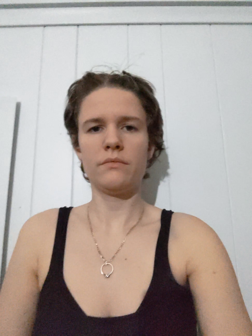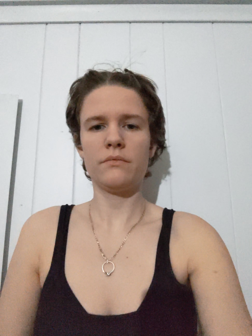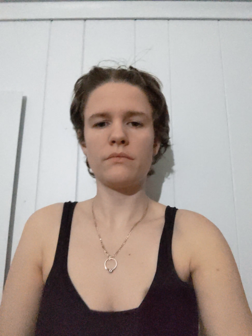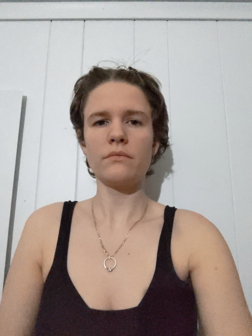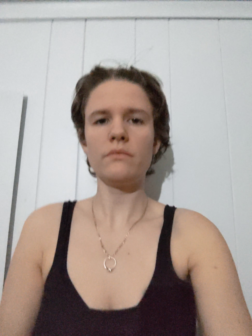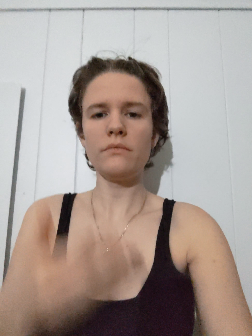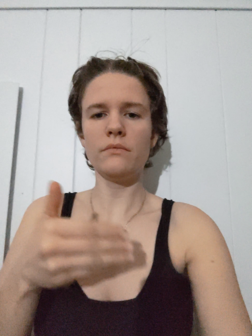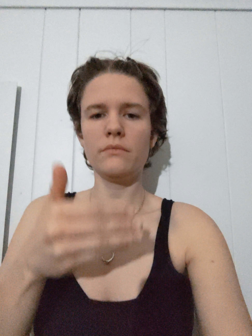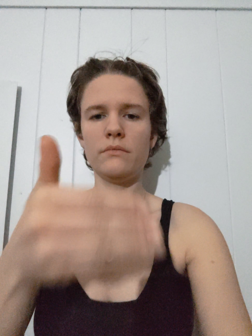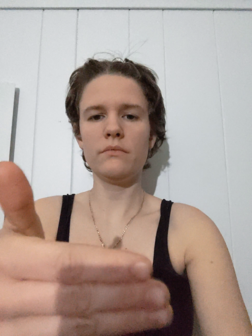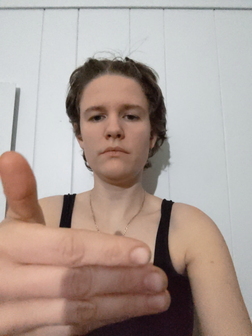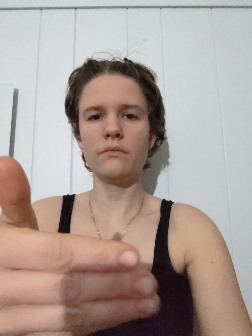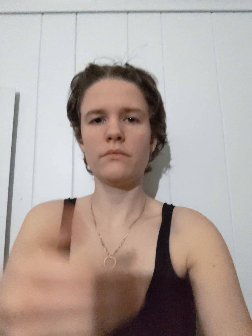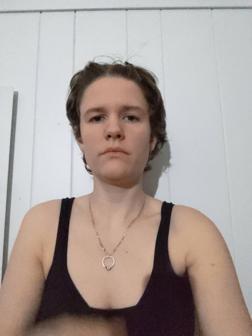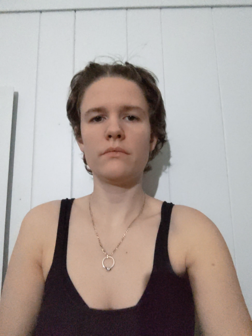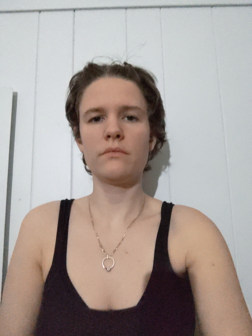after